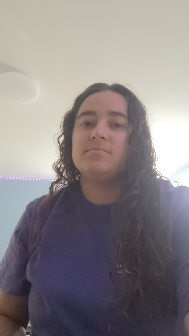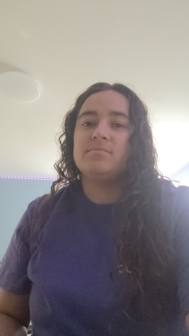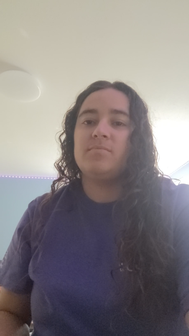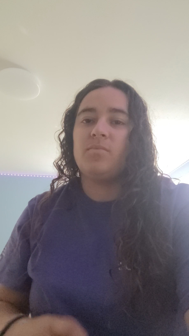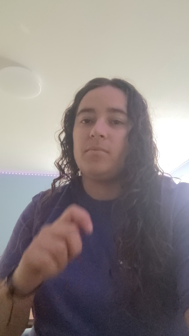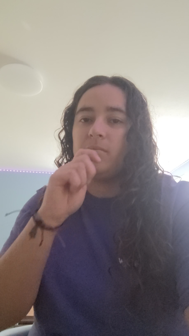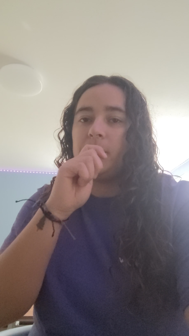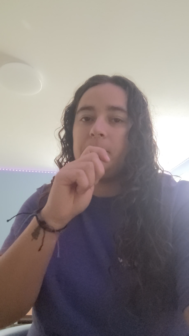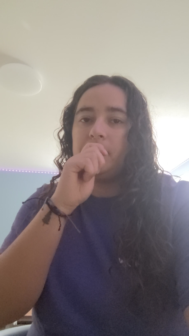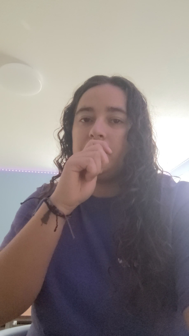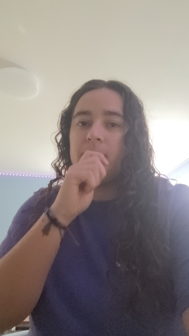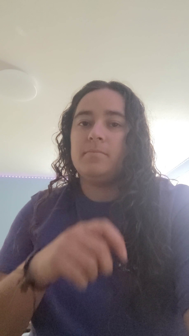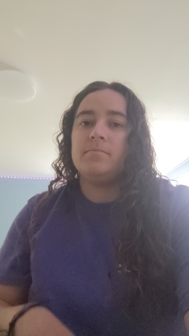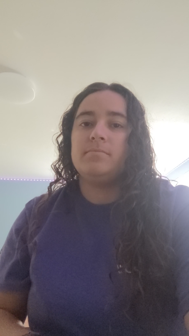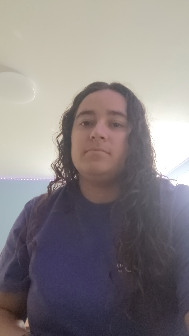popsicle